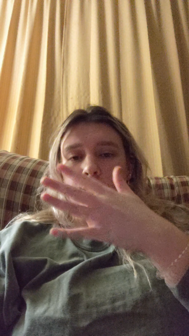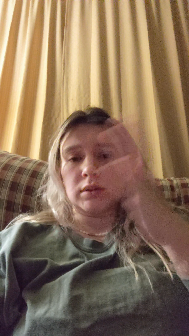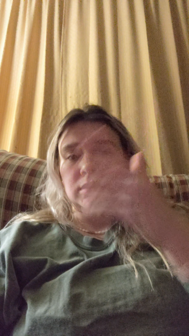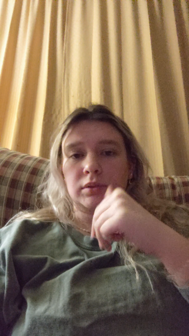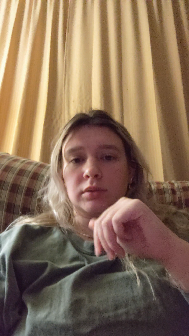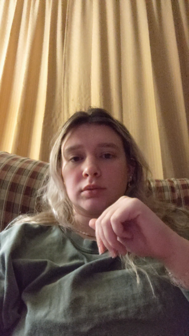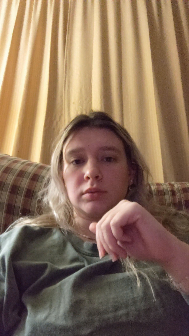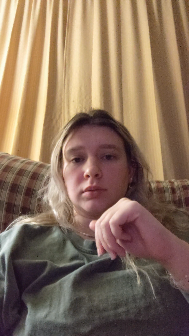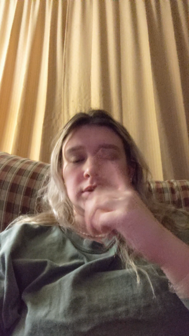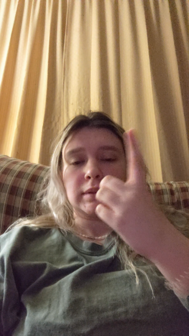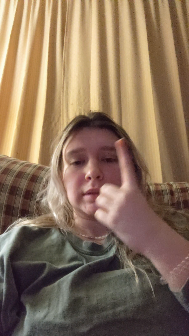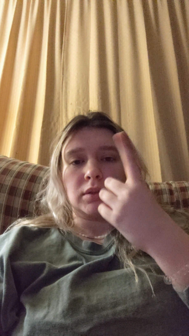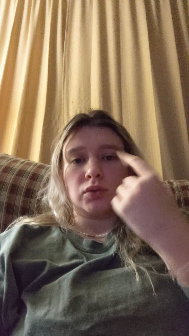dinner